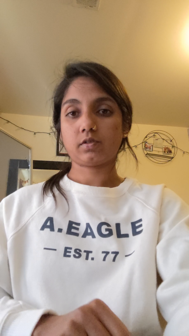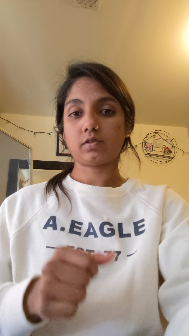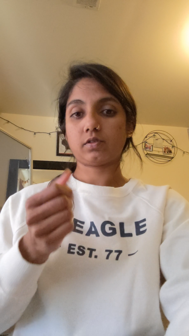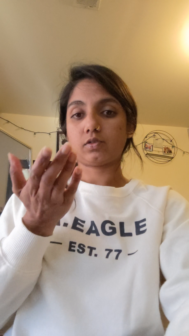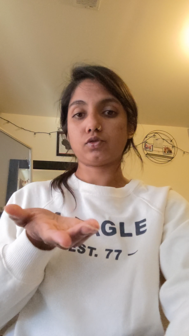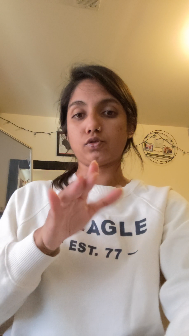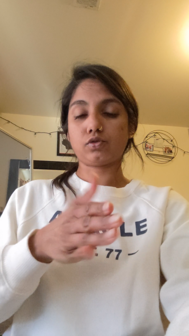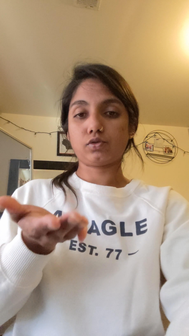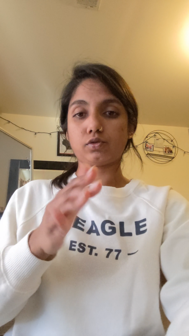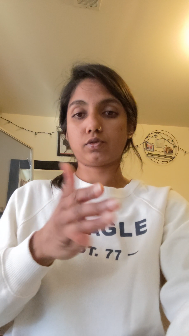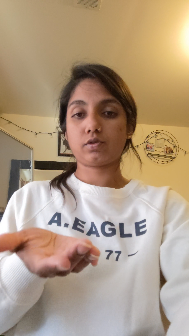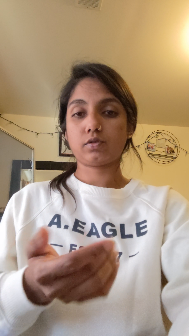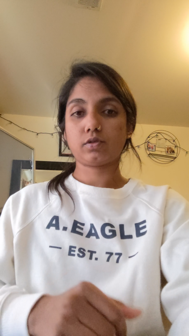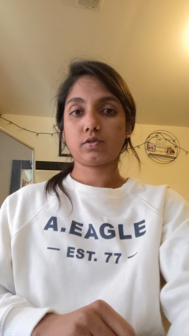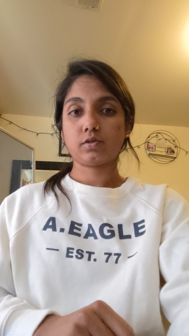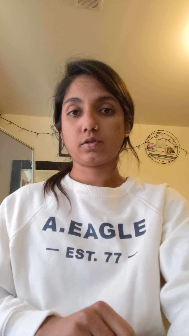cook